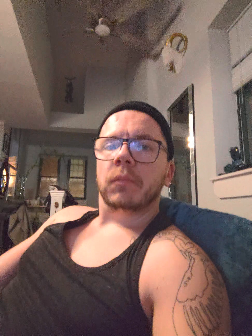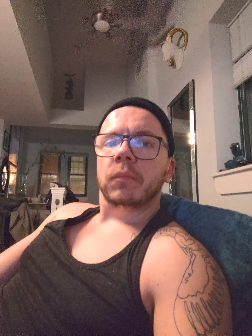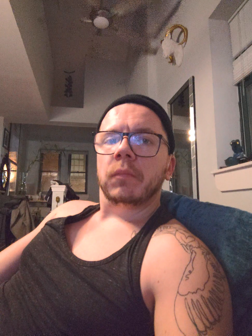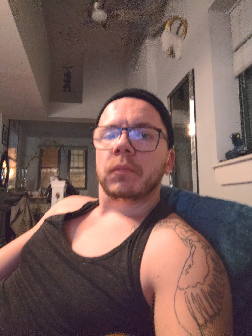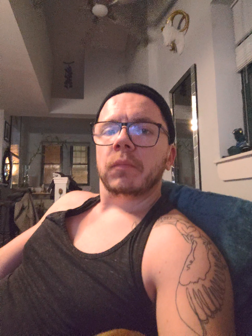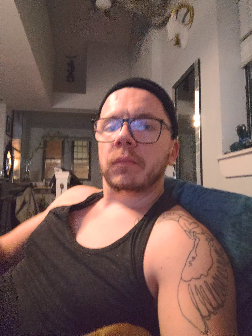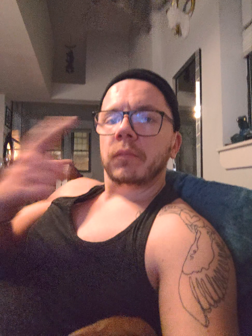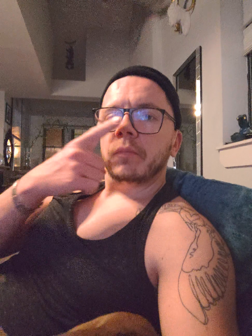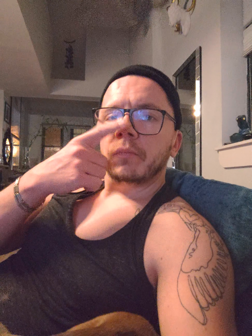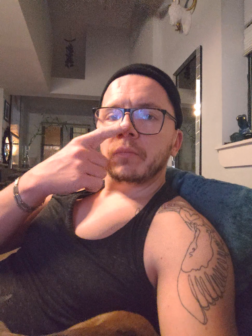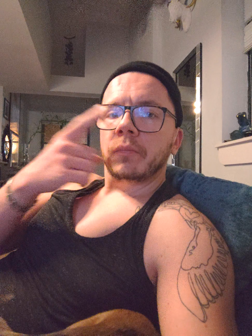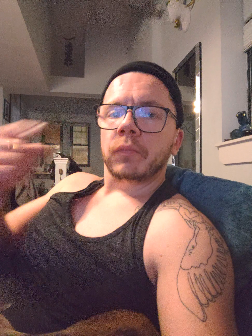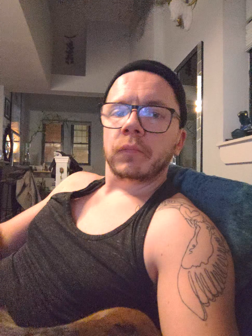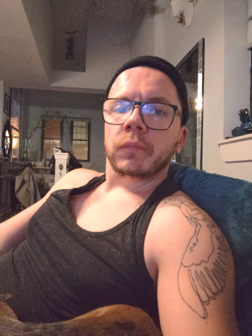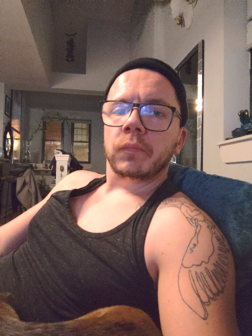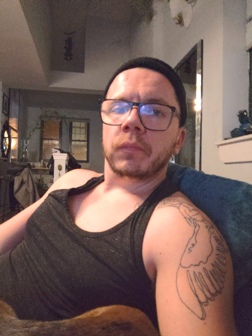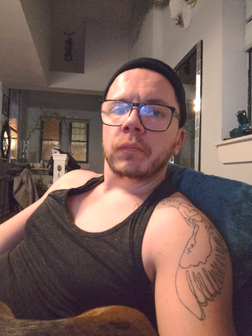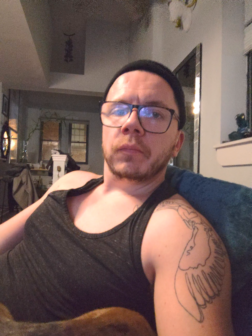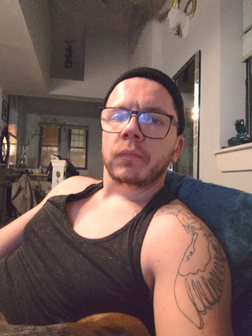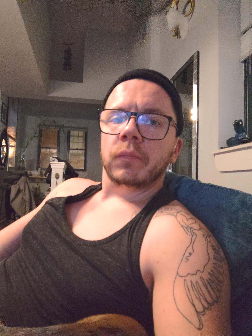nose